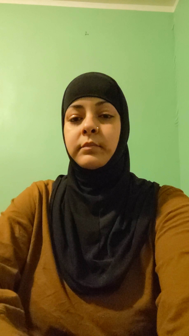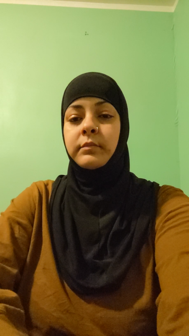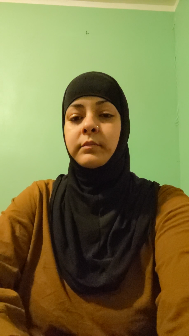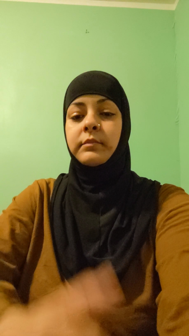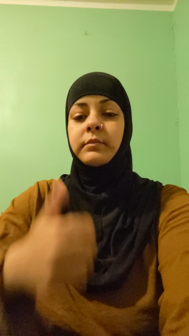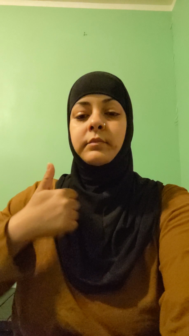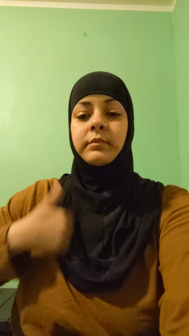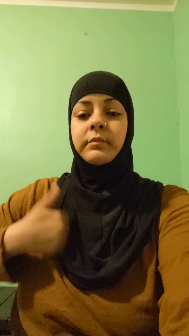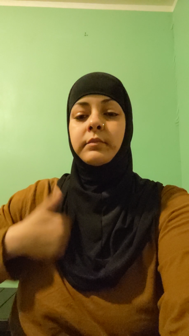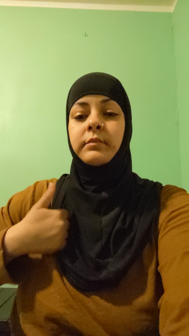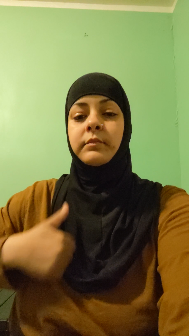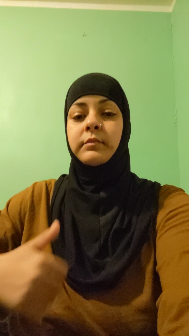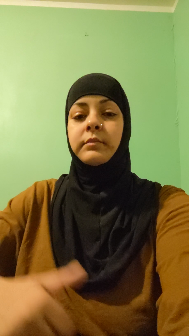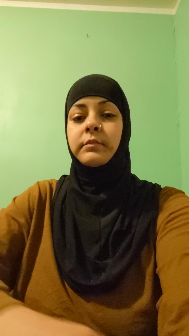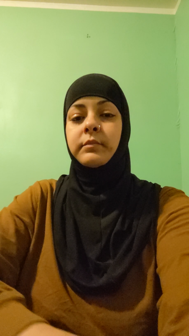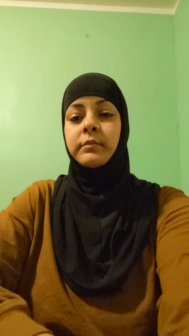bathtub